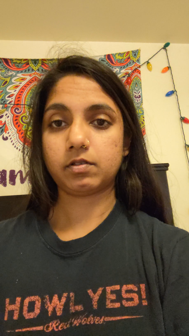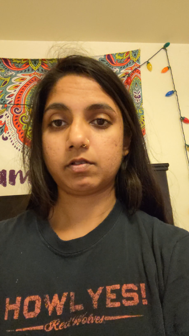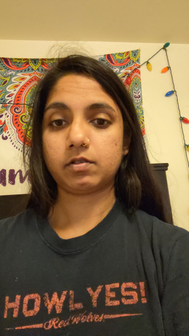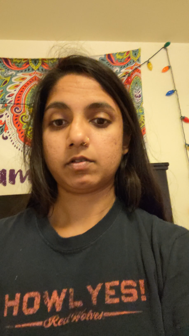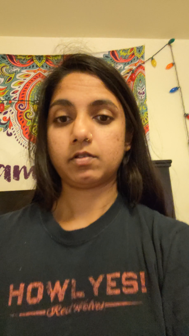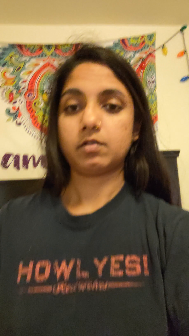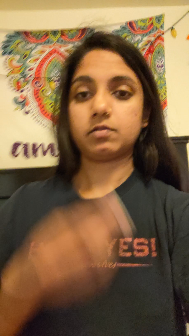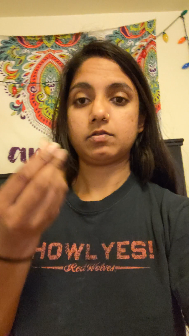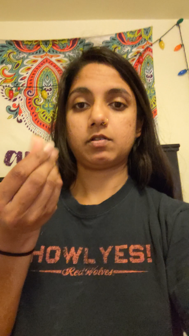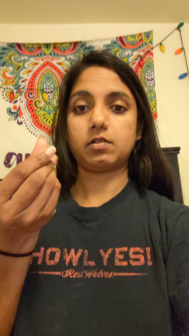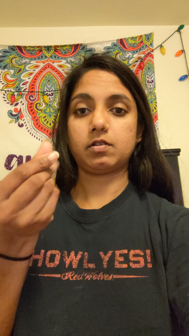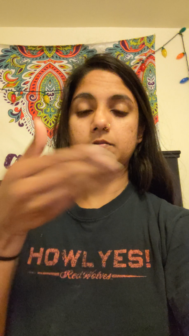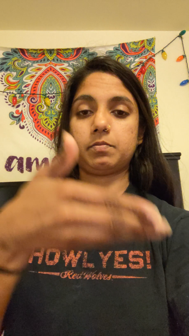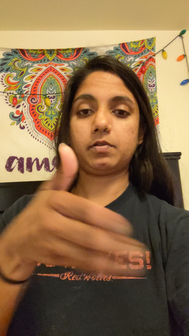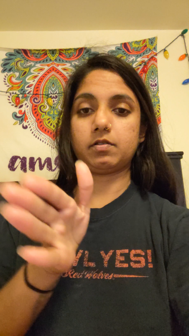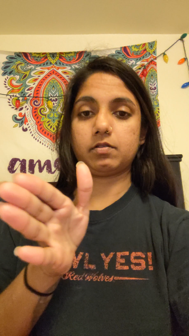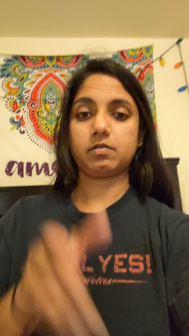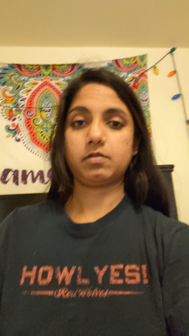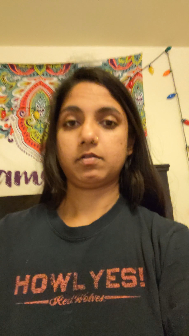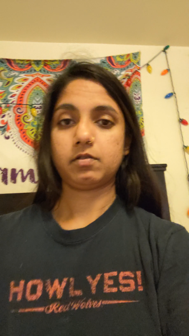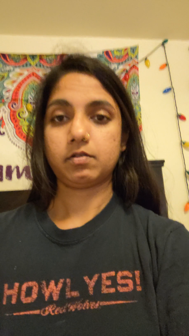sandbox